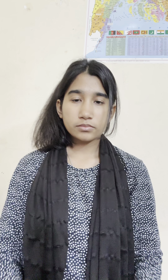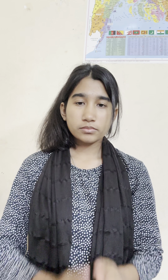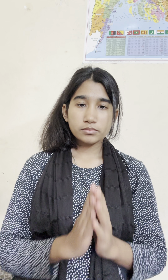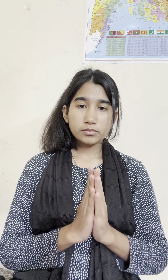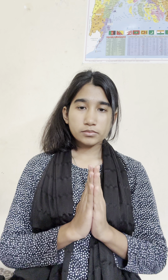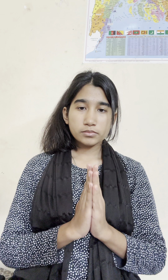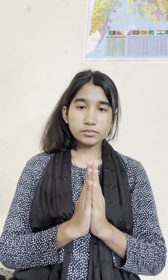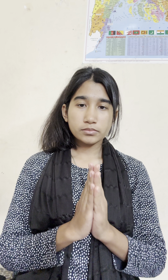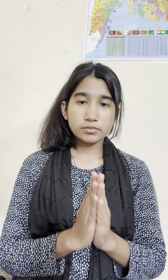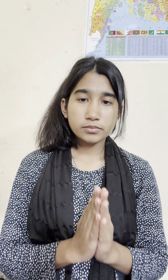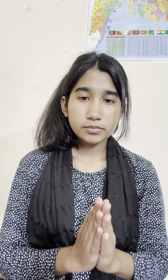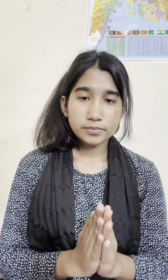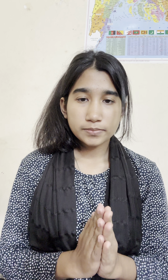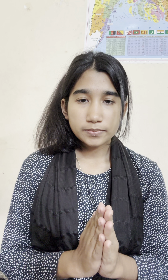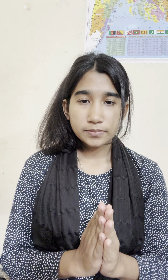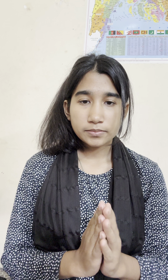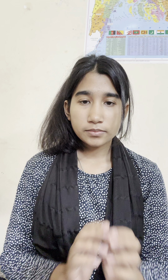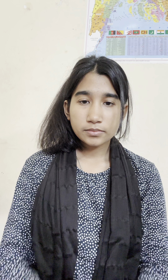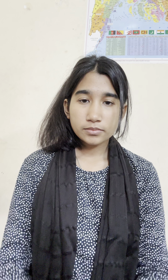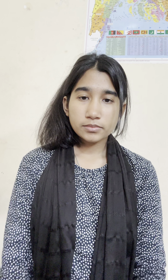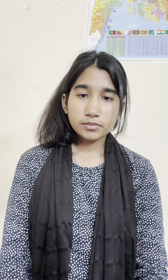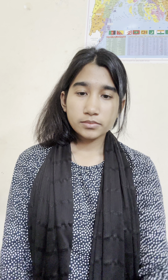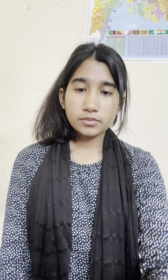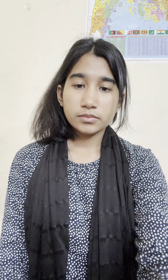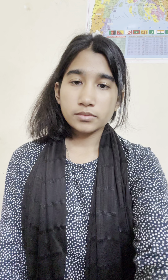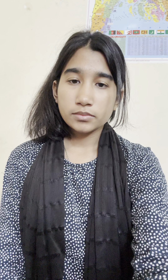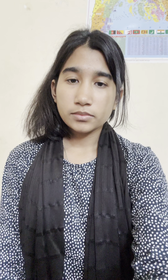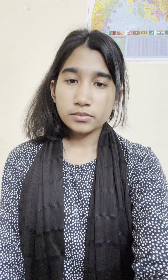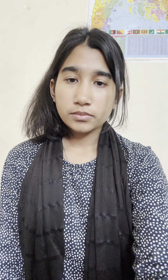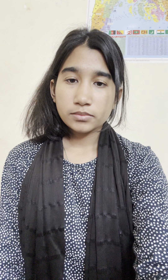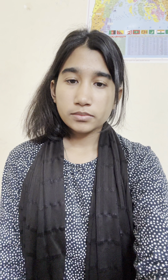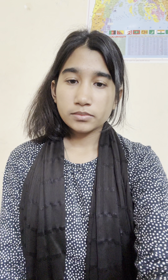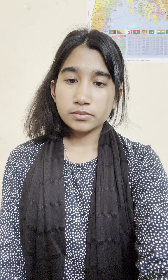ক্ষমা চাওয়া